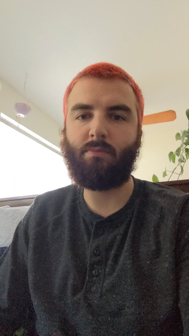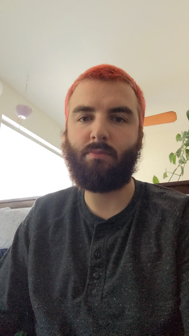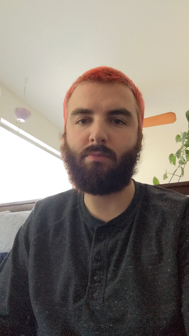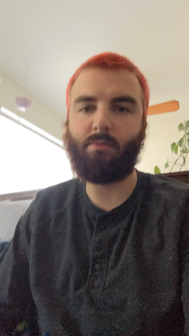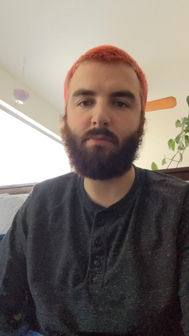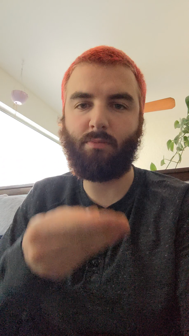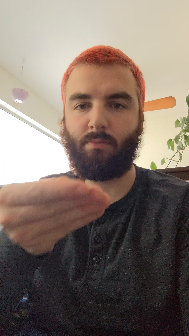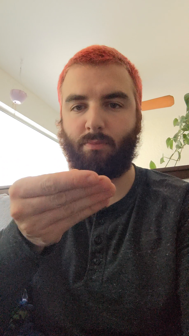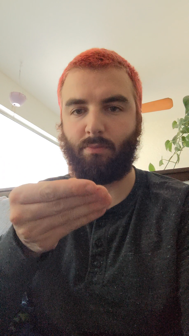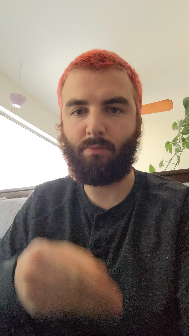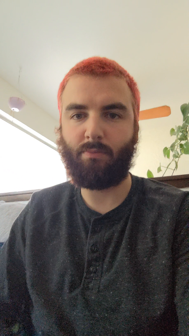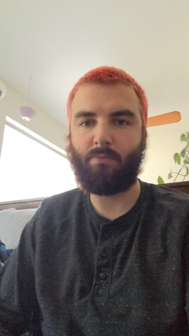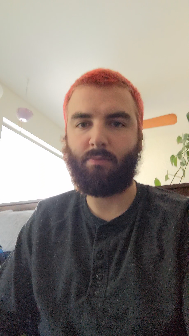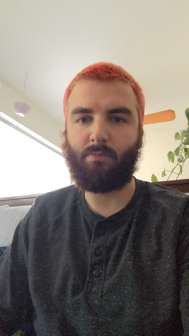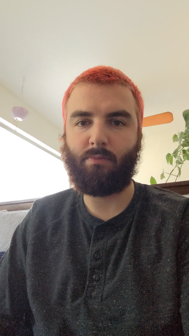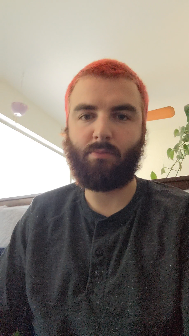feed